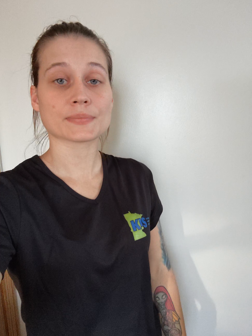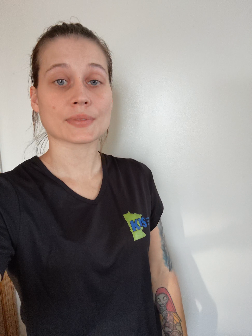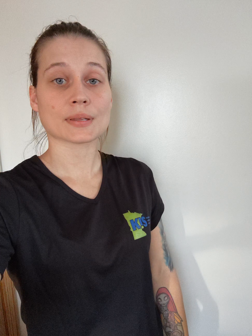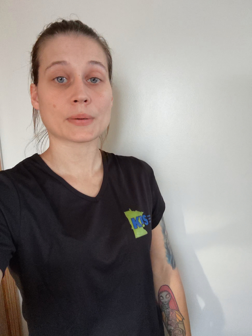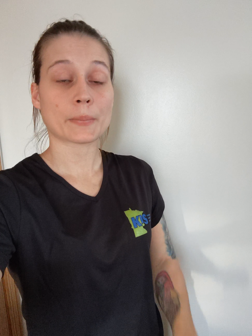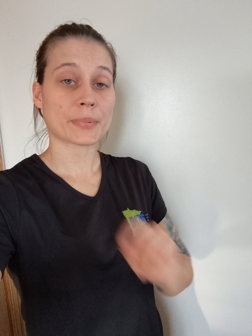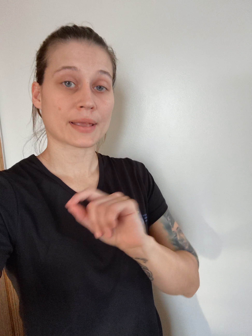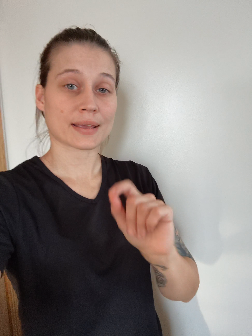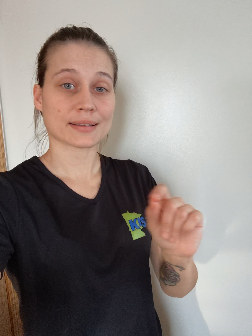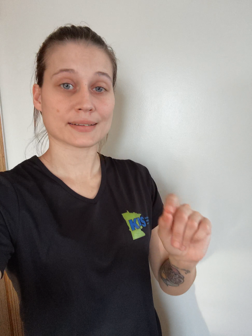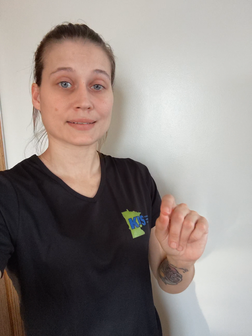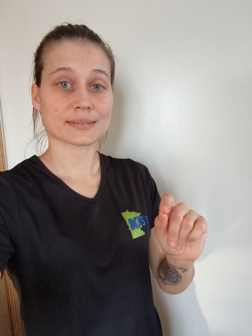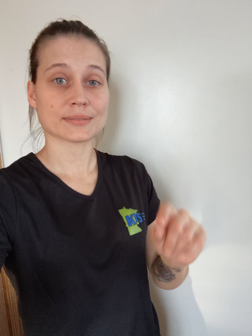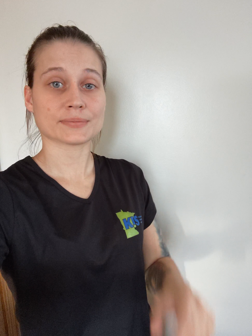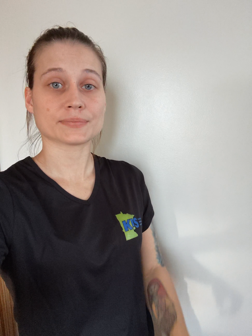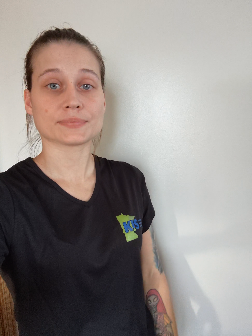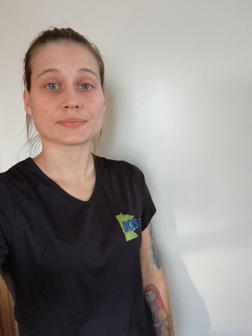pen